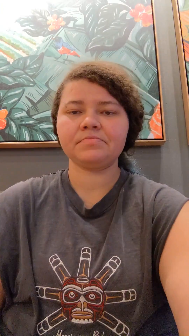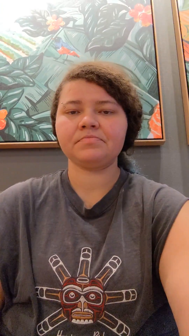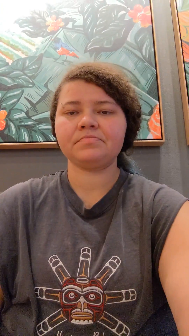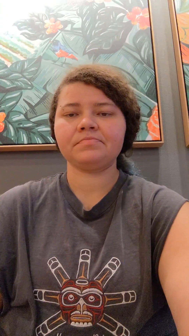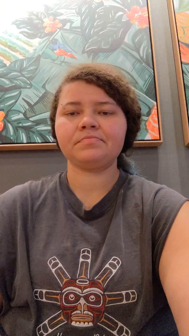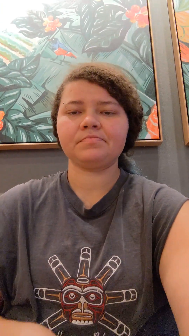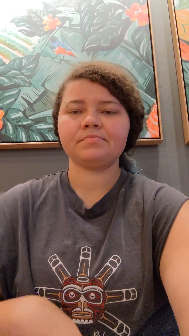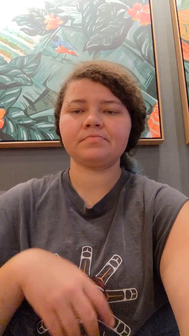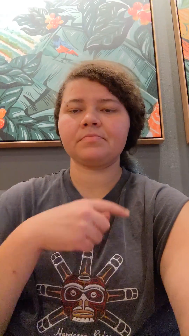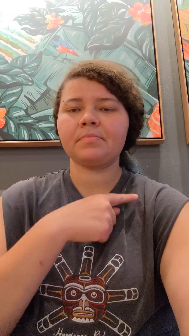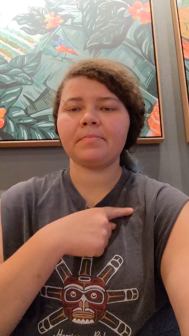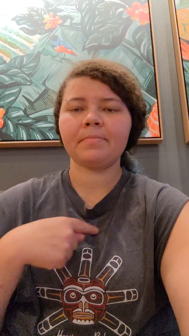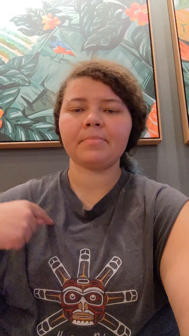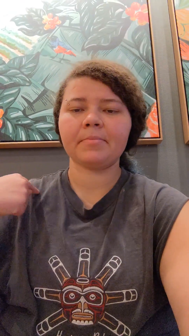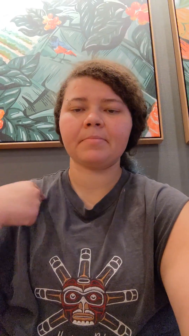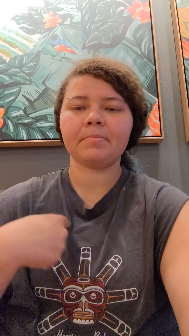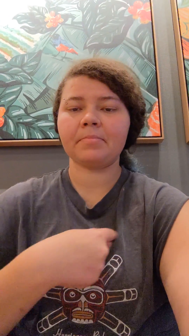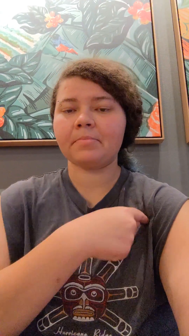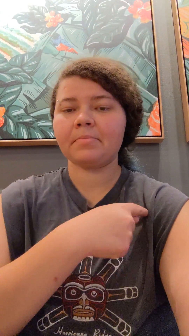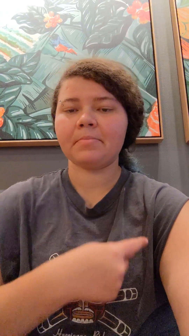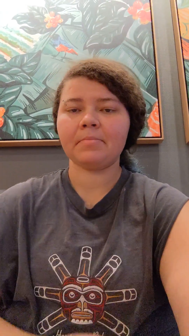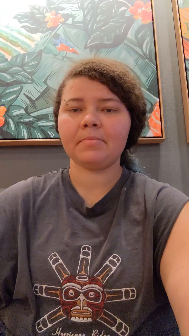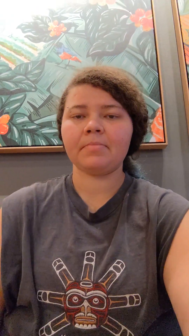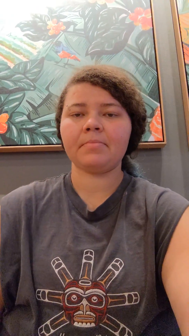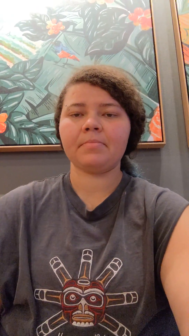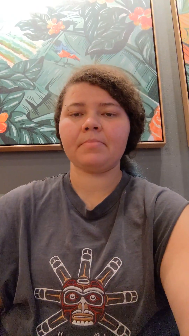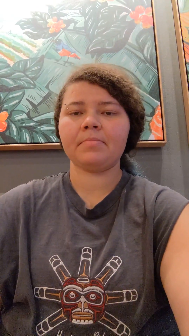bib